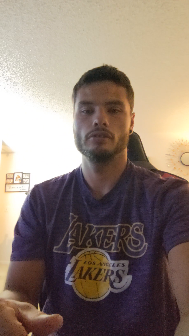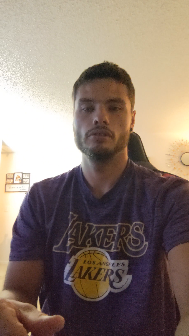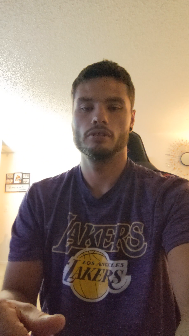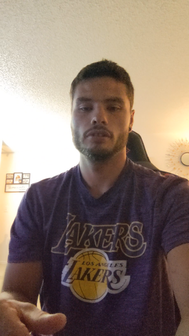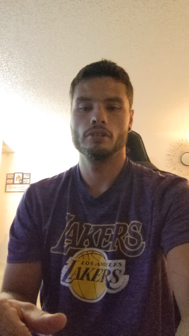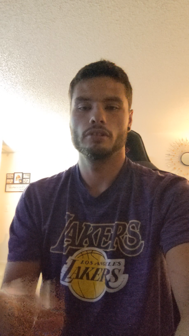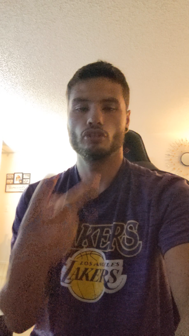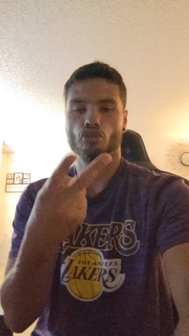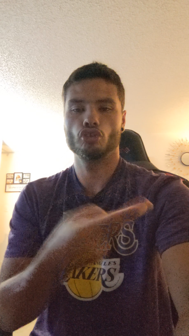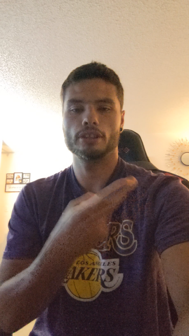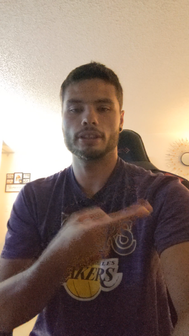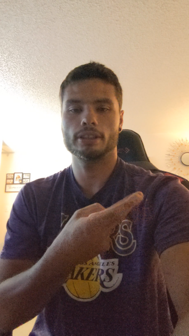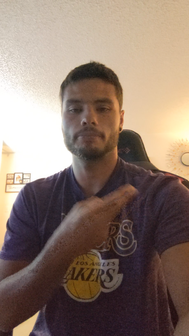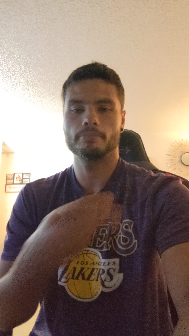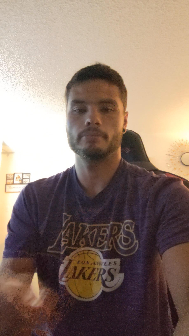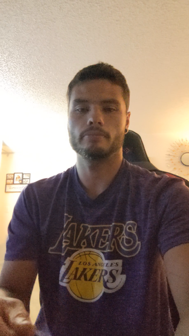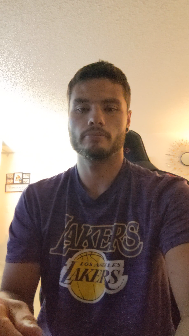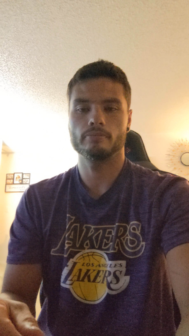sheep